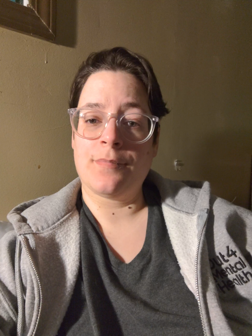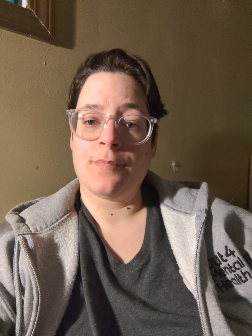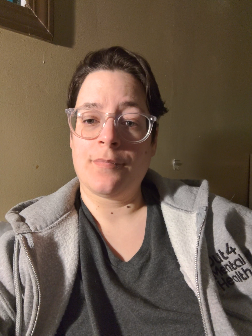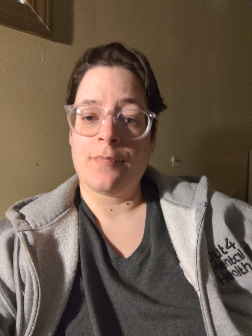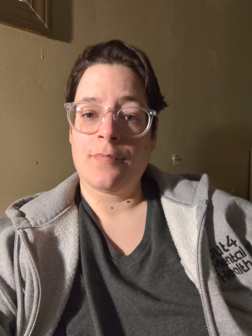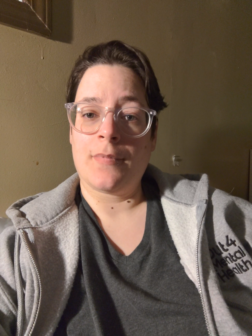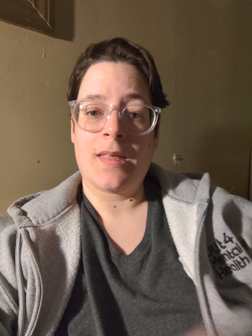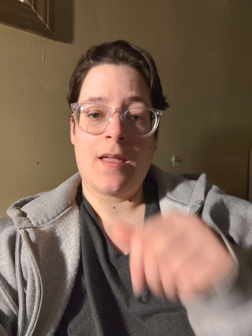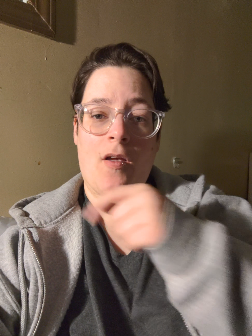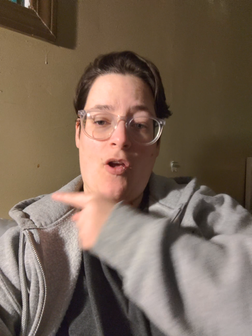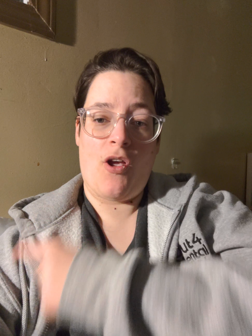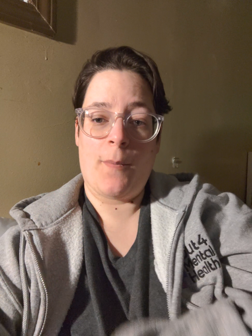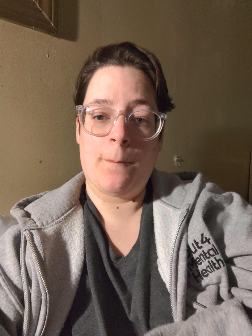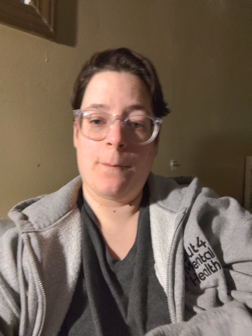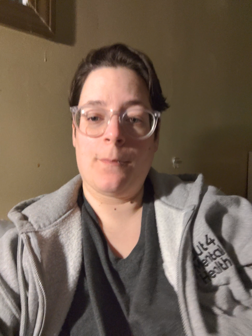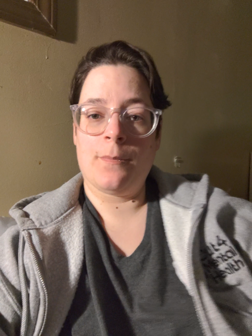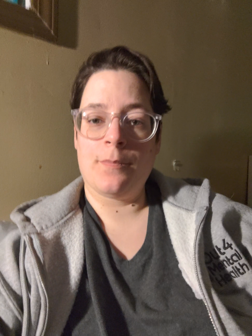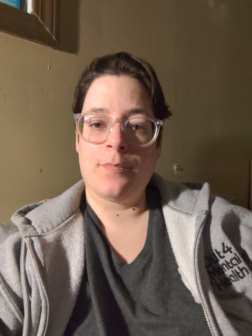arm